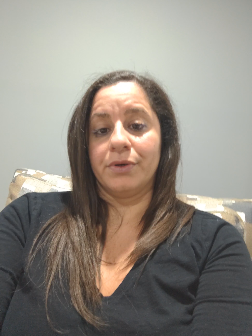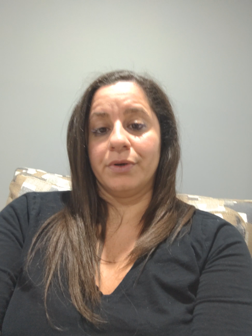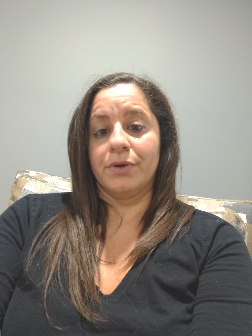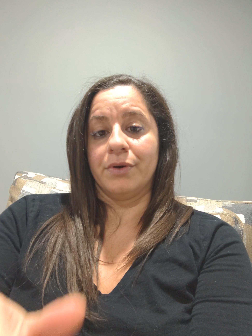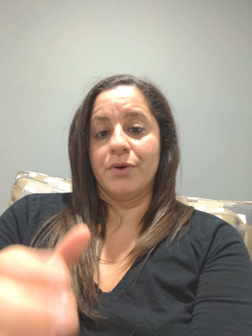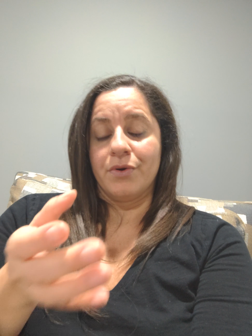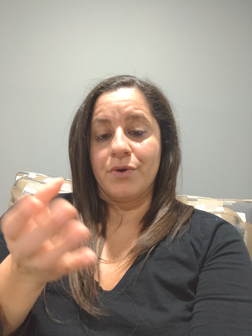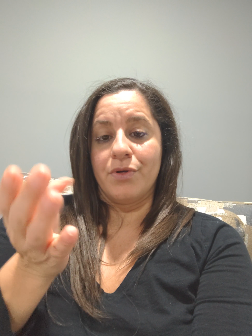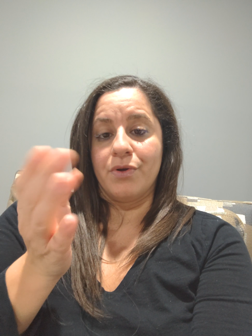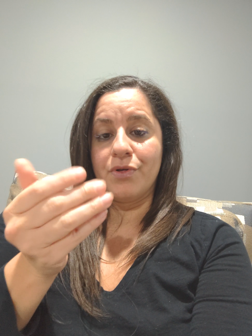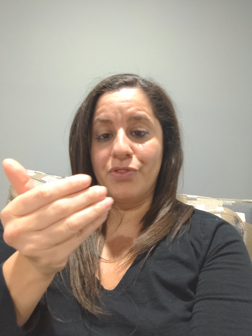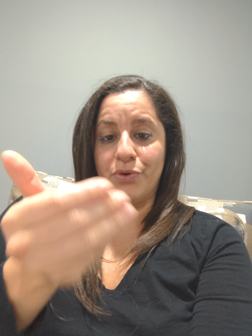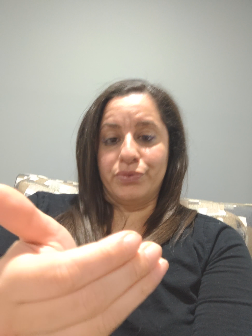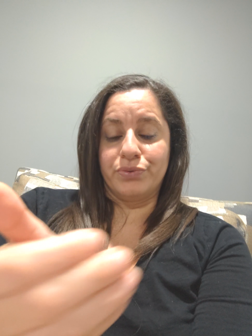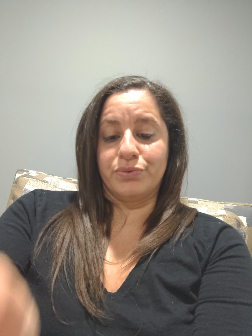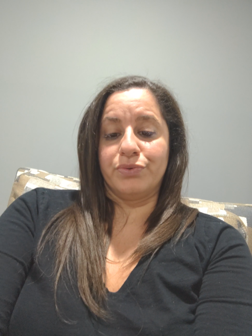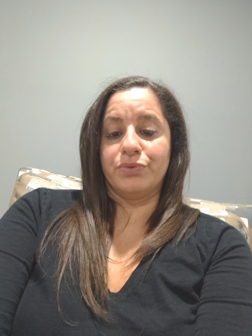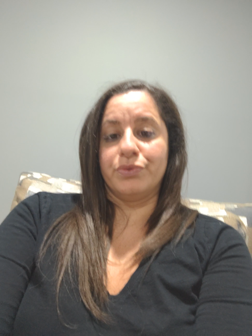close